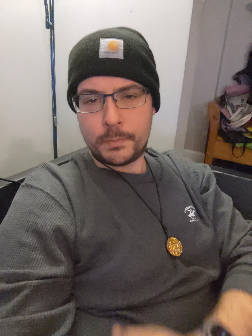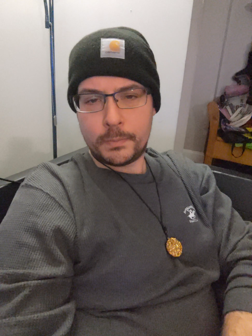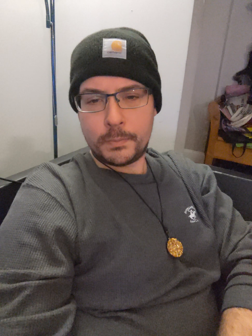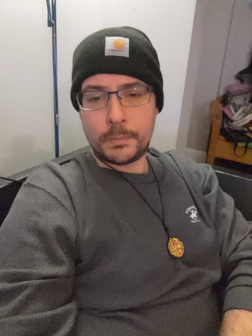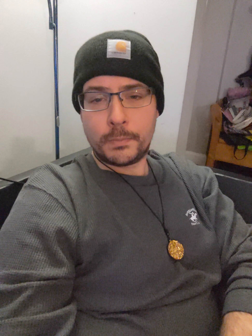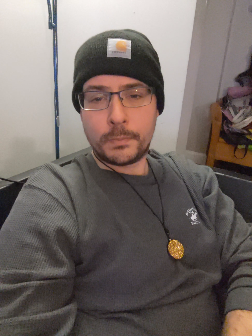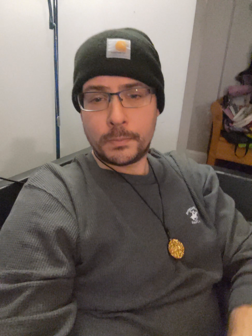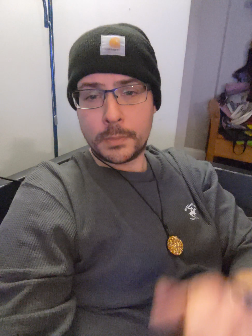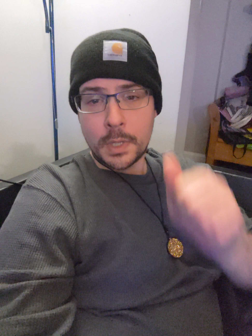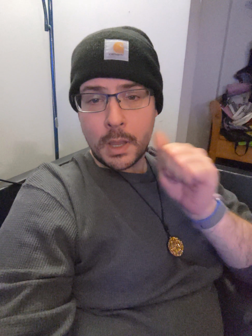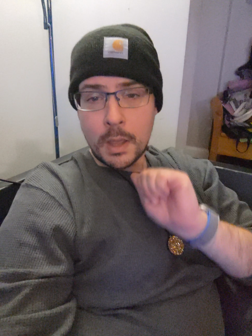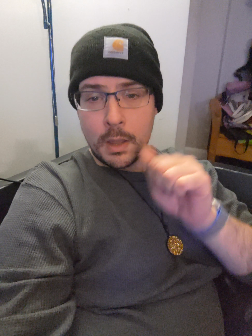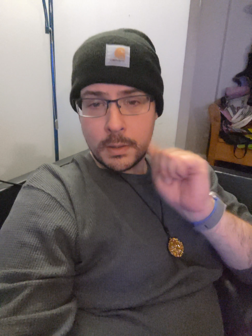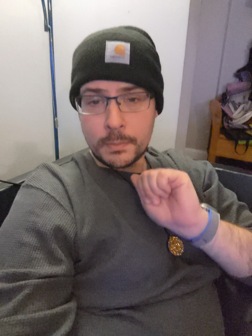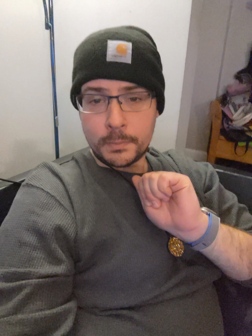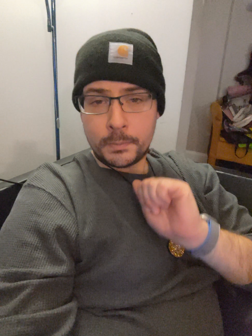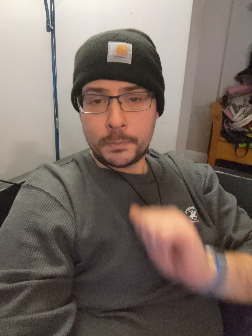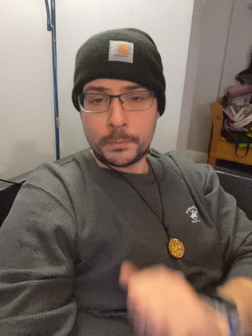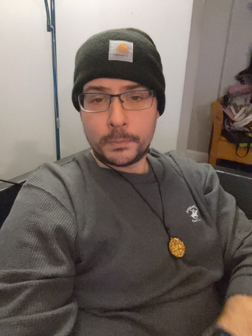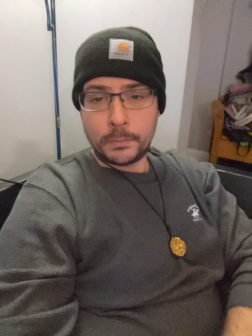aunt